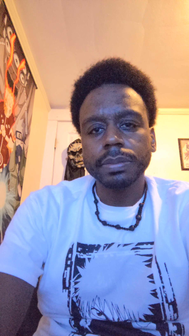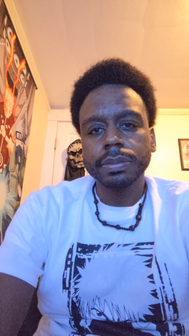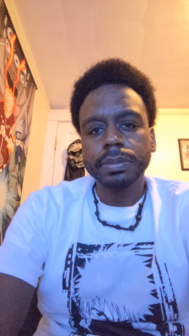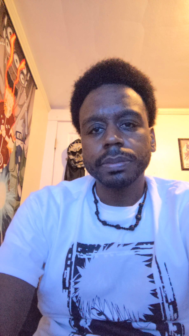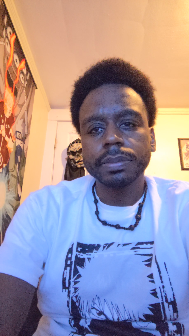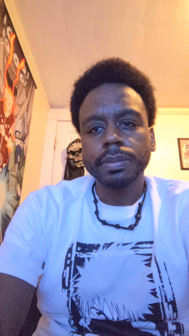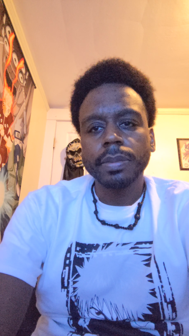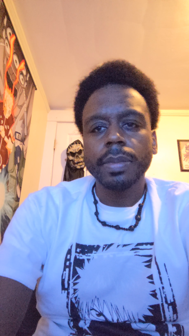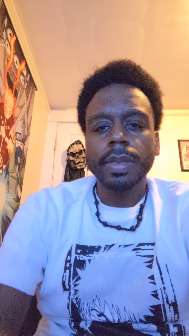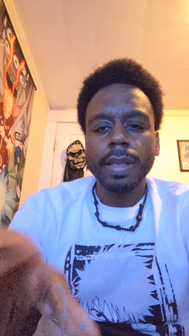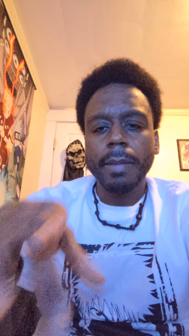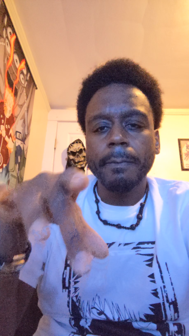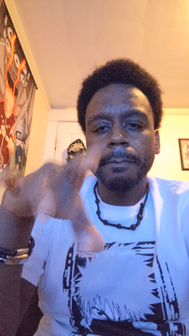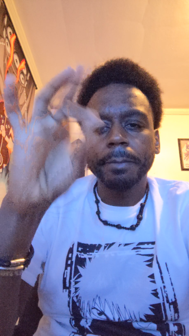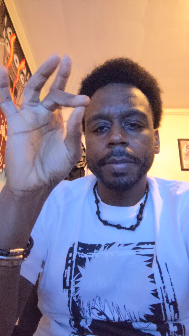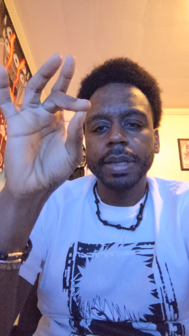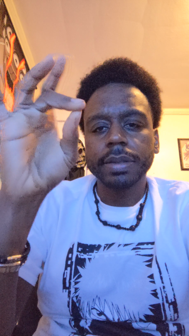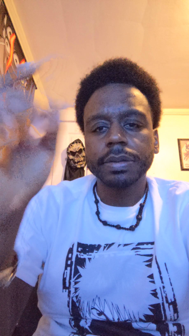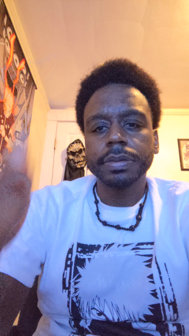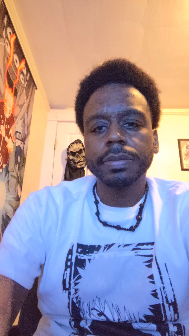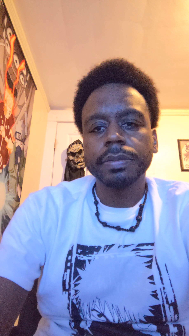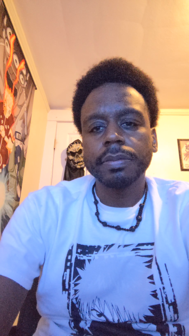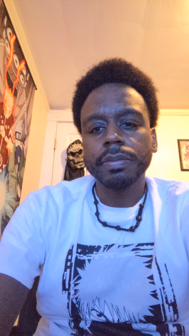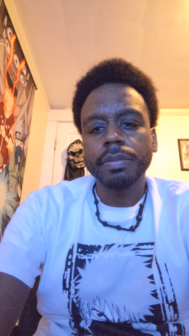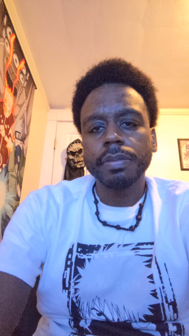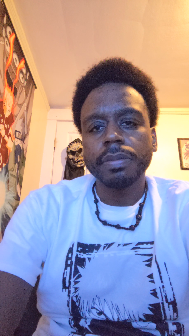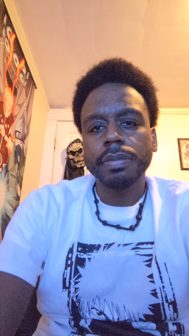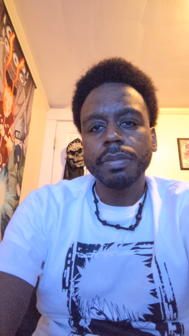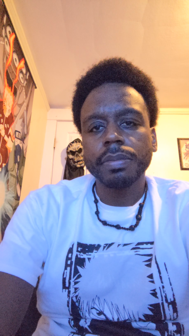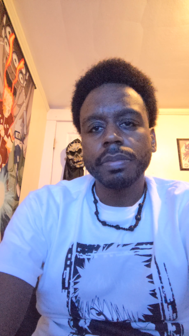pick